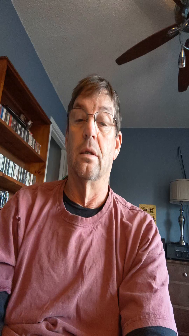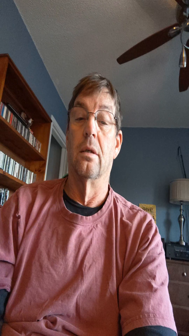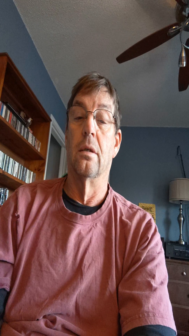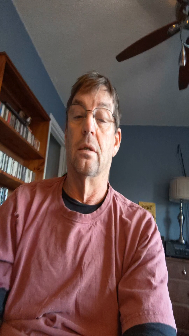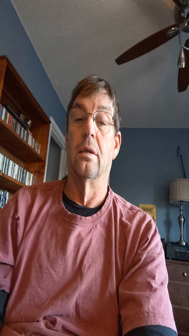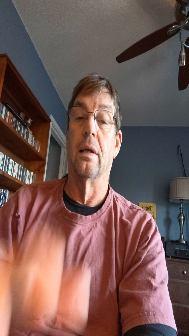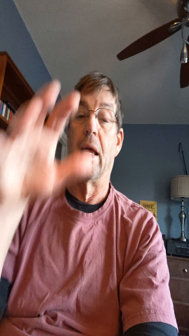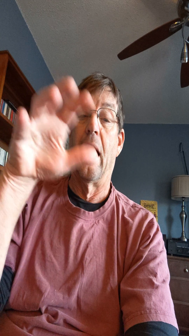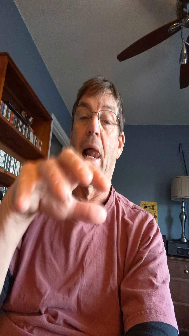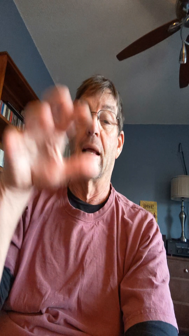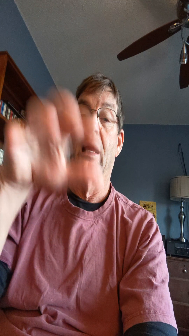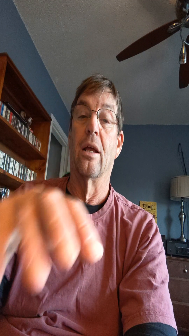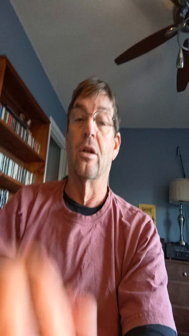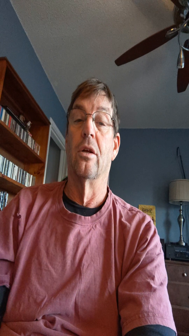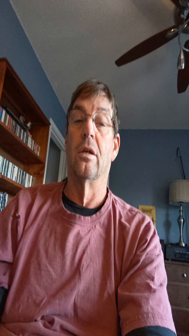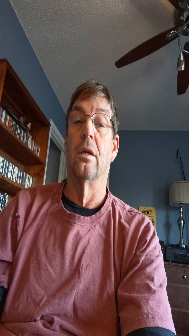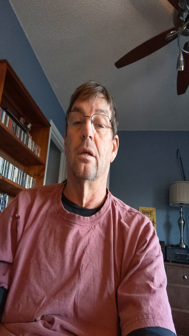alligator